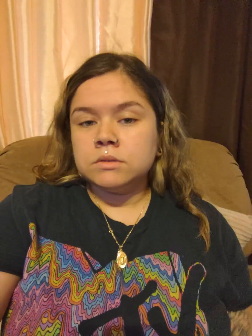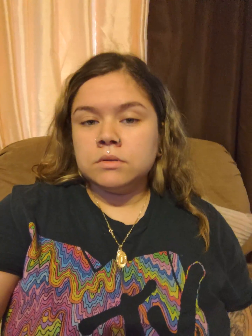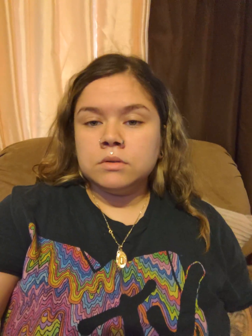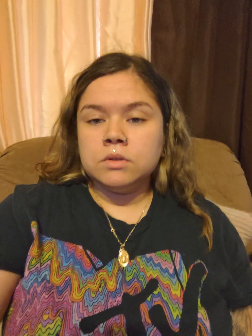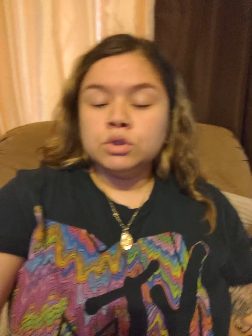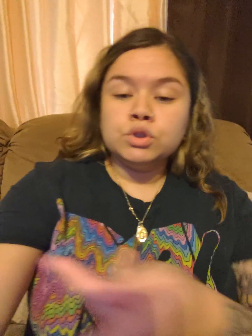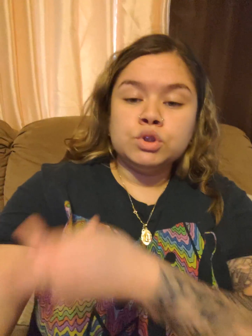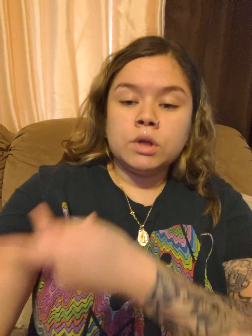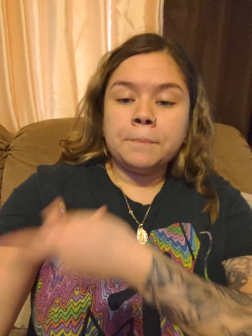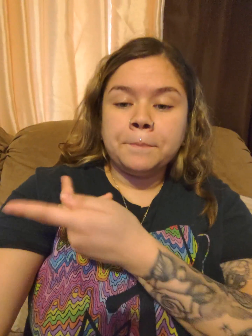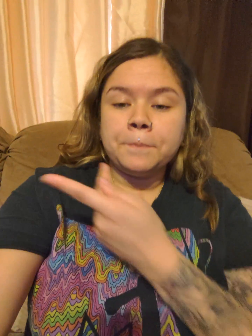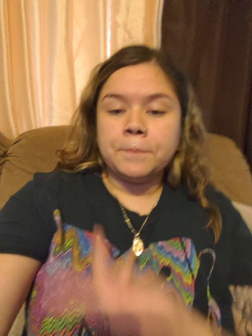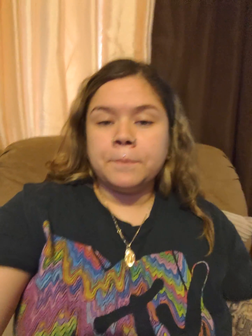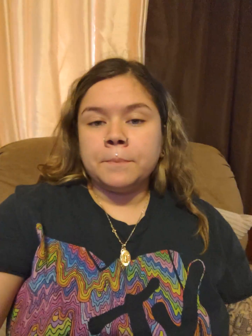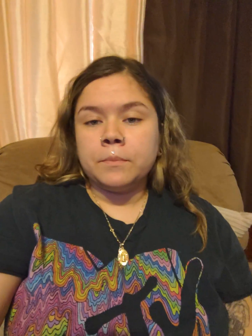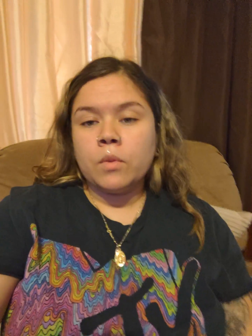sheep